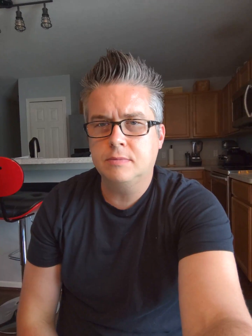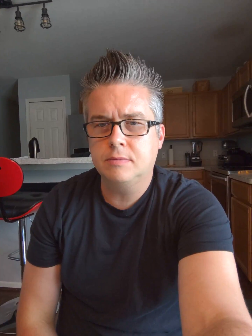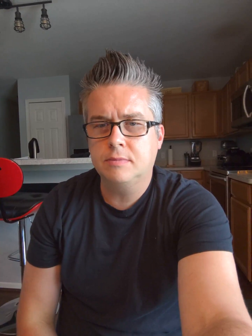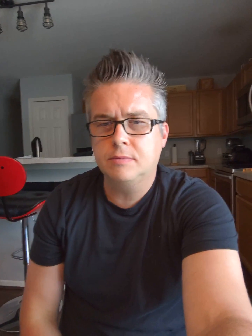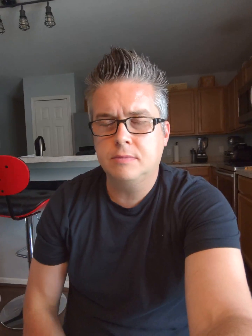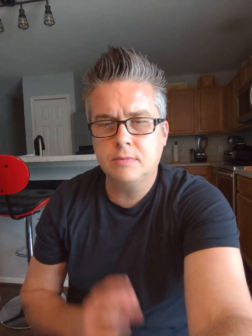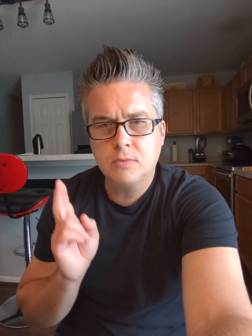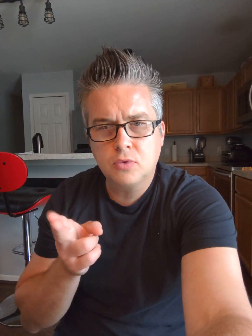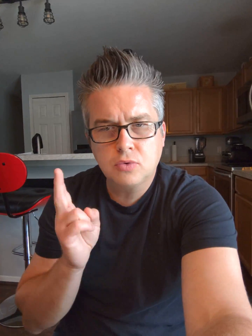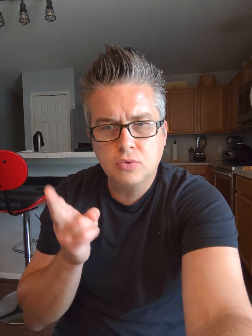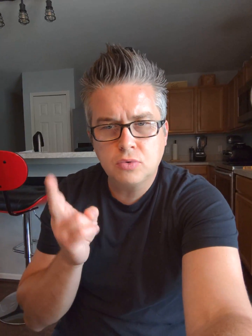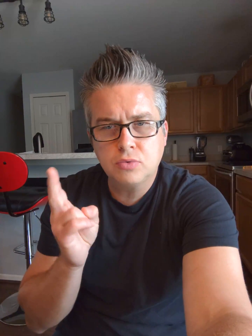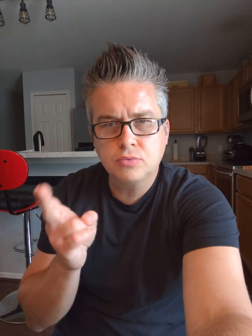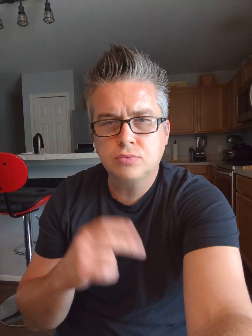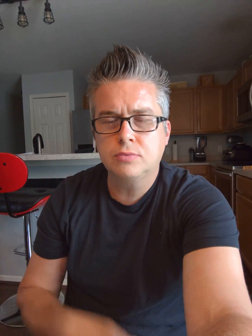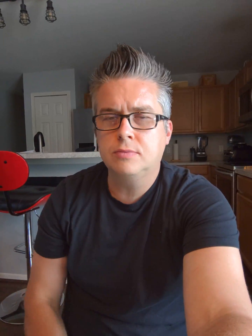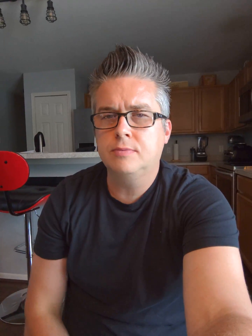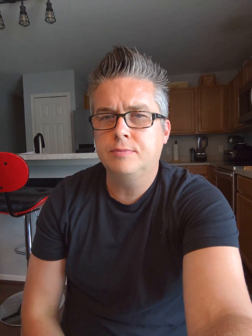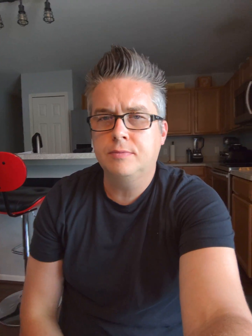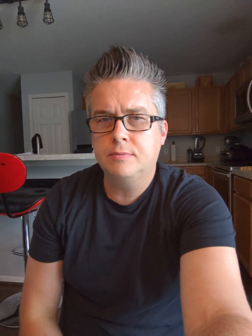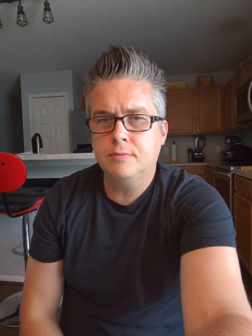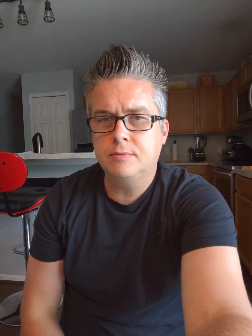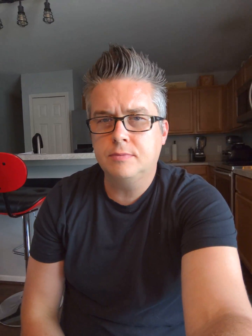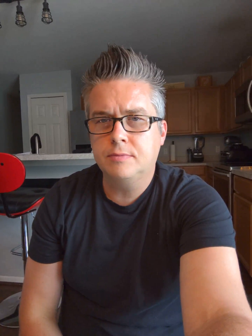hurry